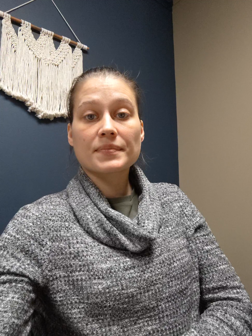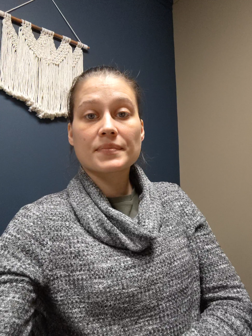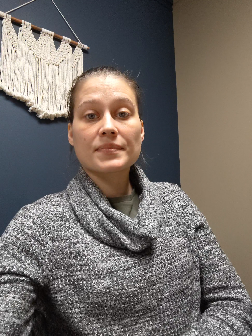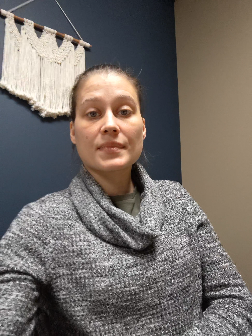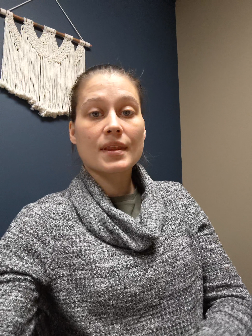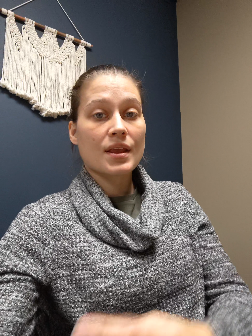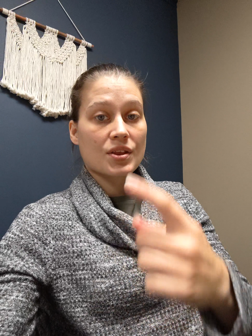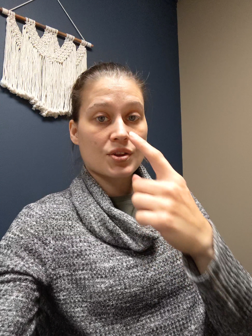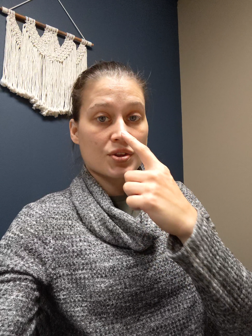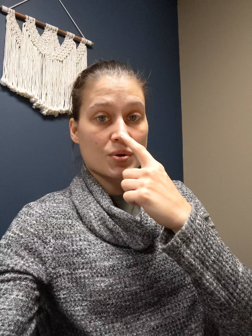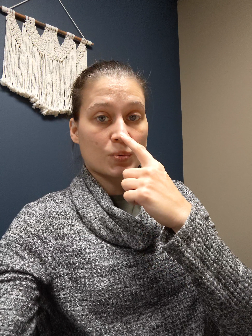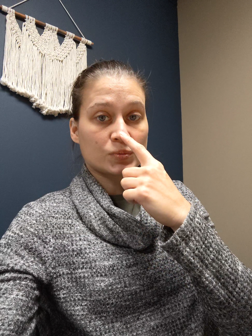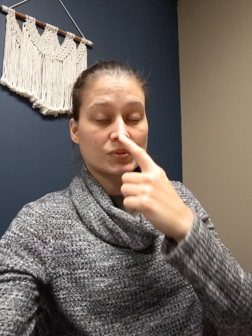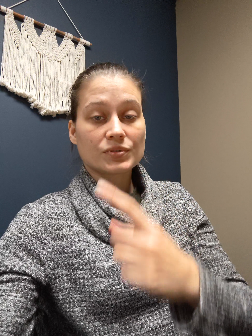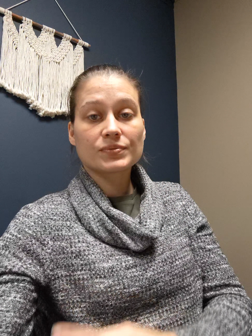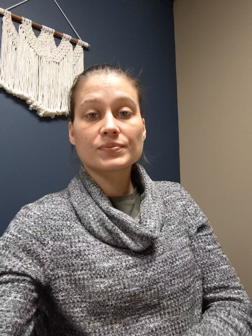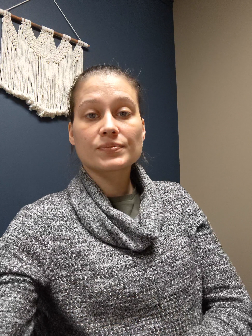nose